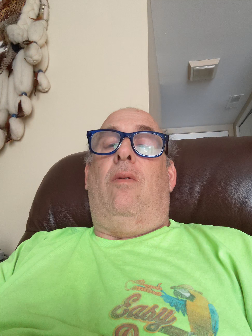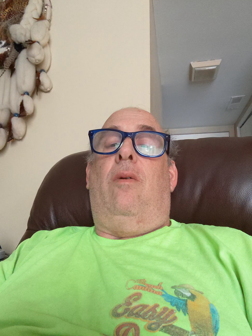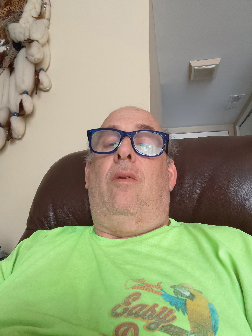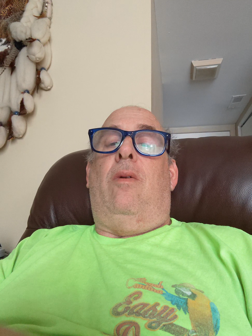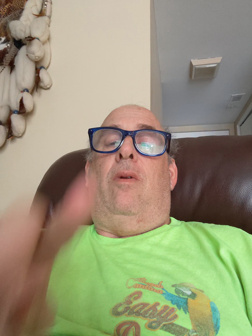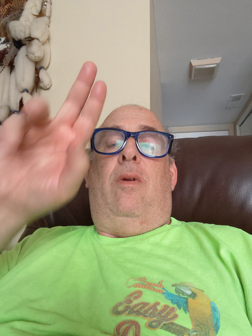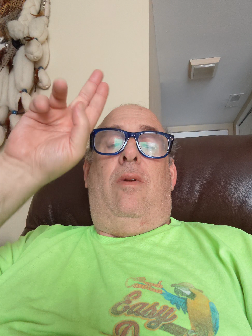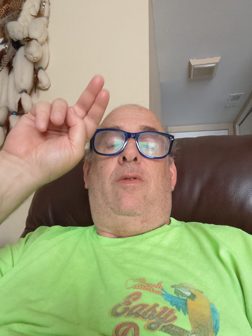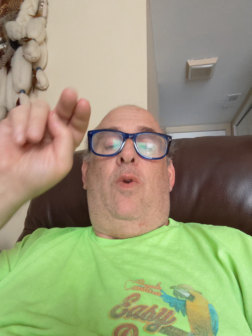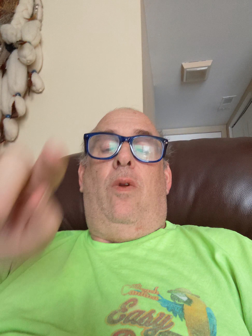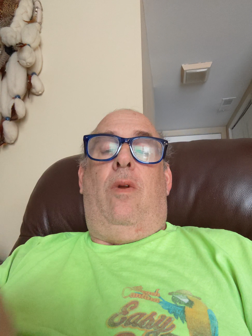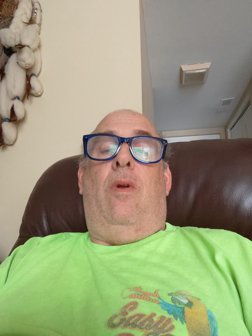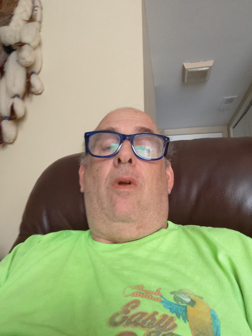horse